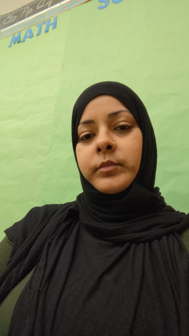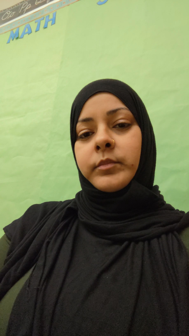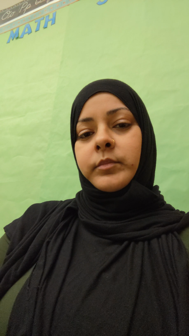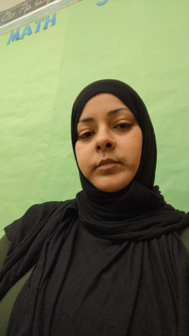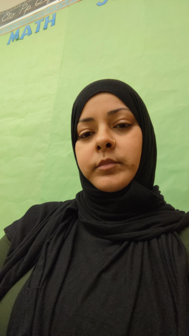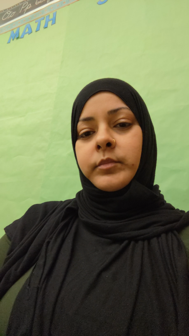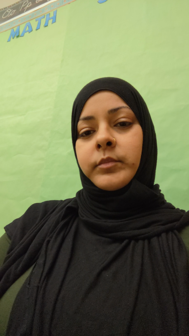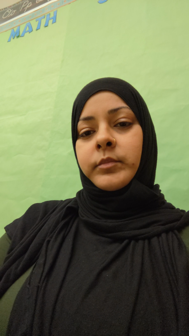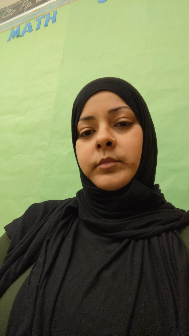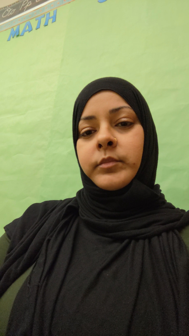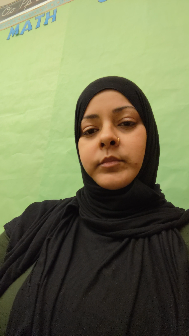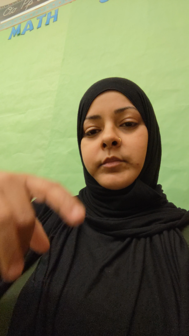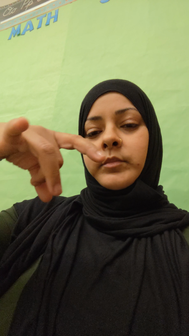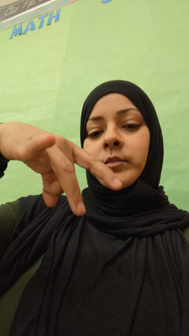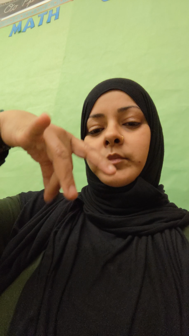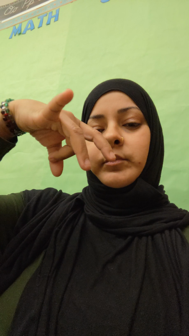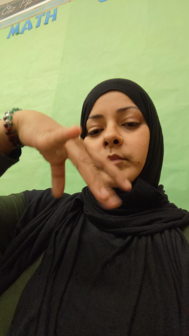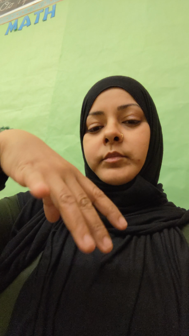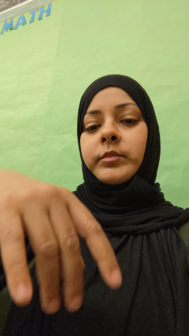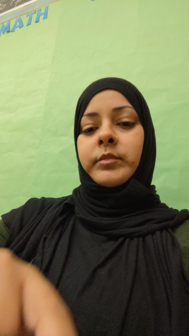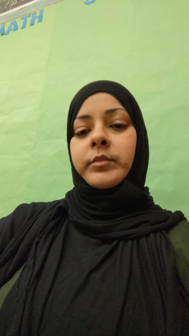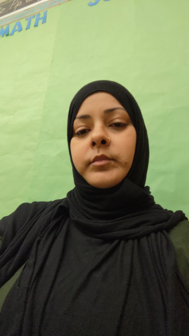pumpkin